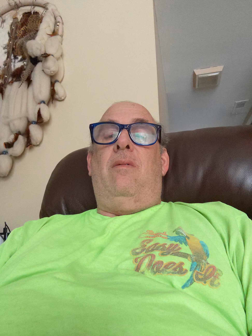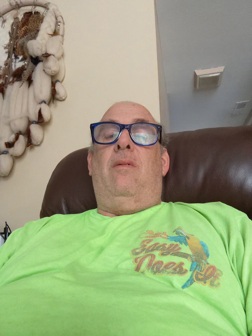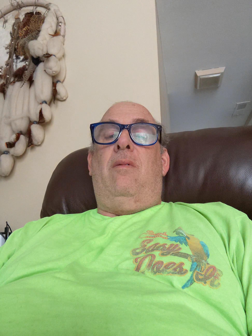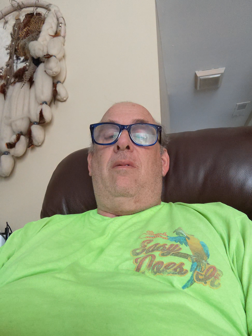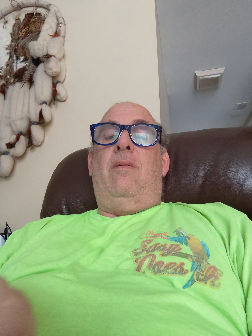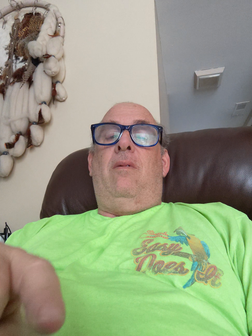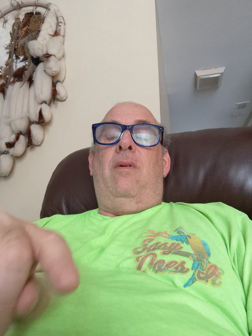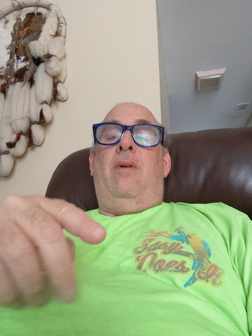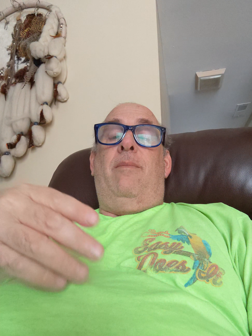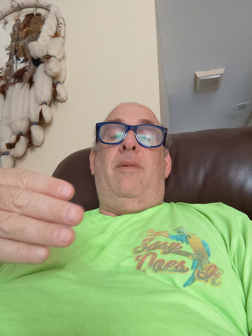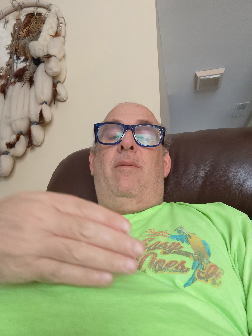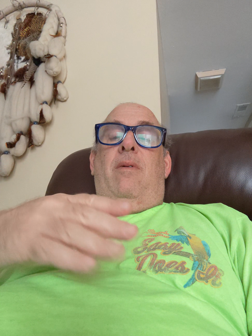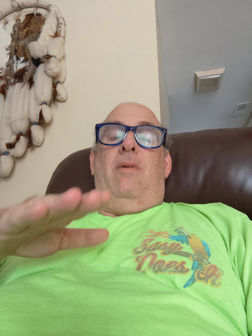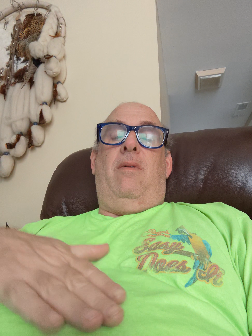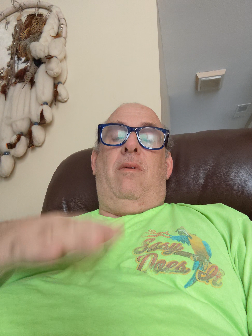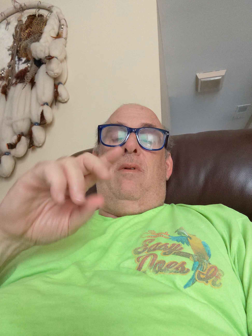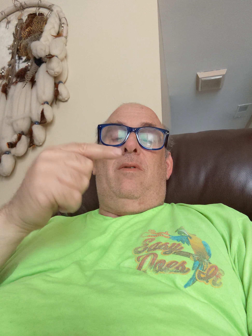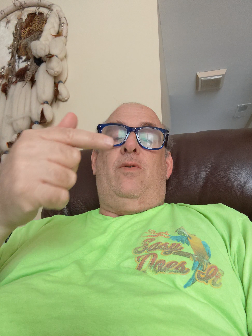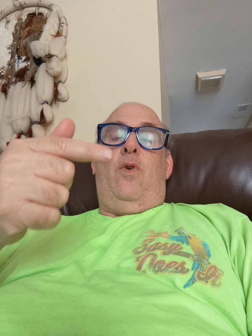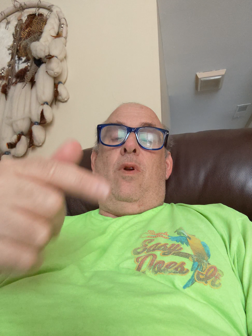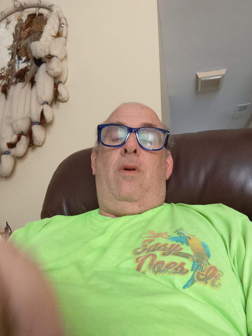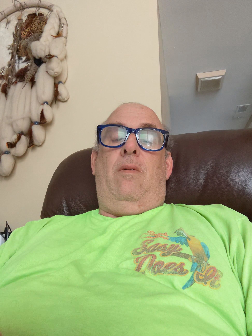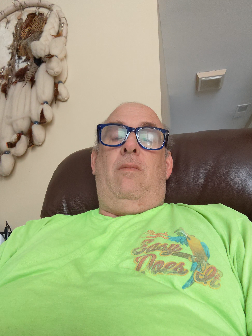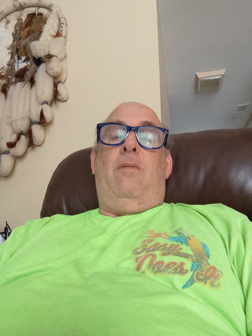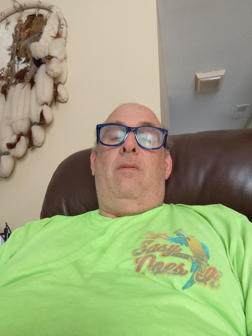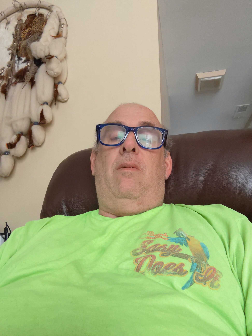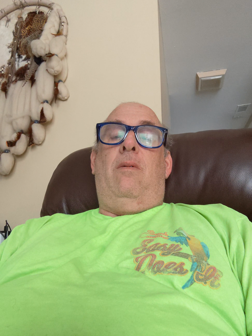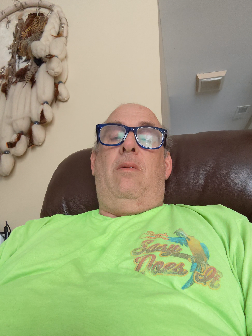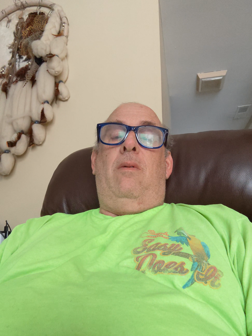puppy